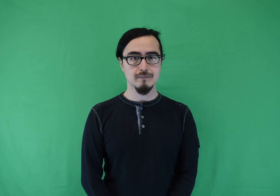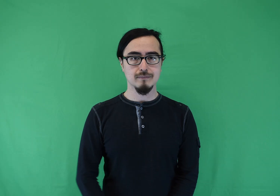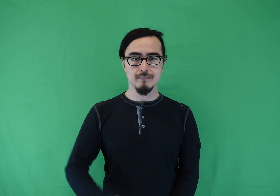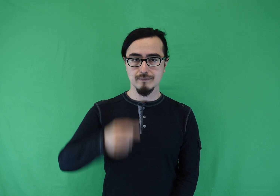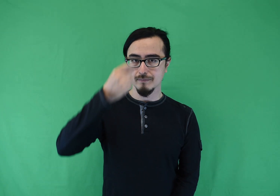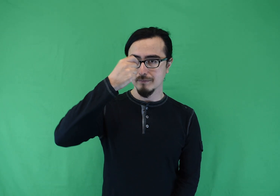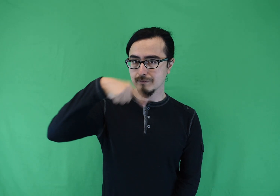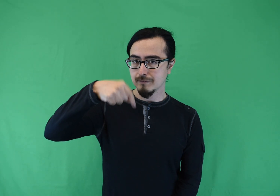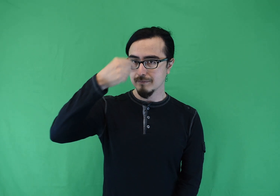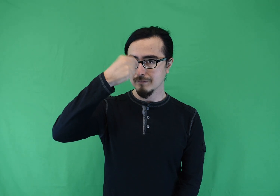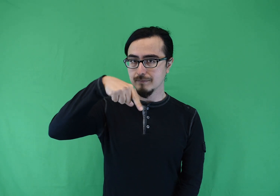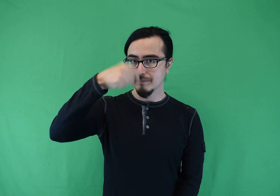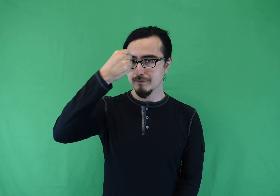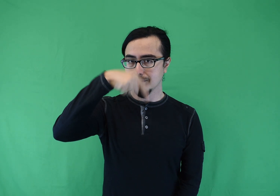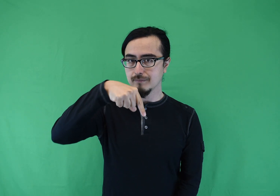gripe